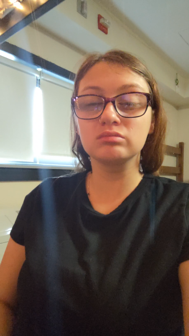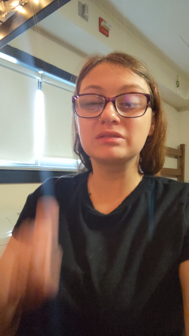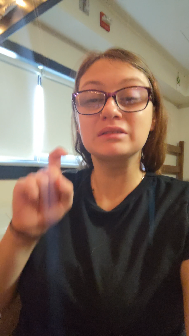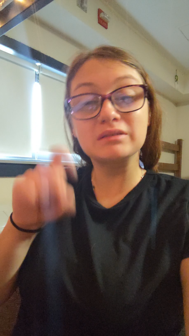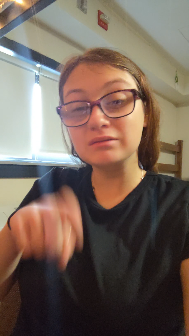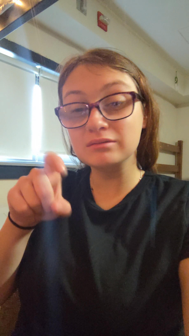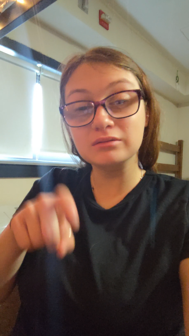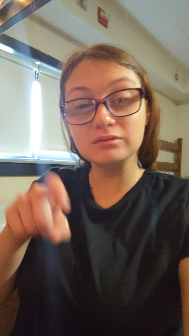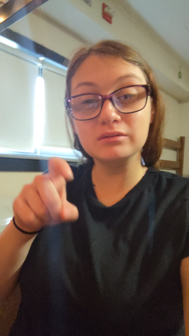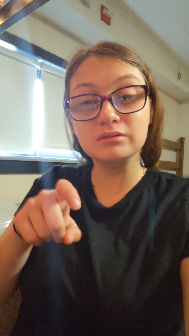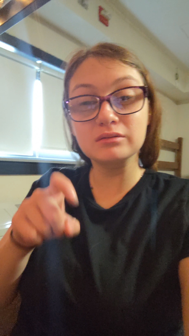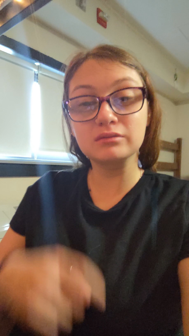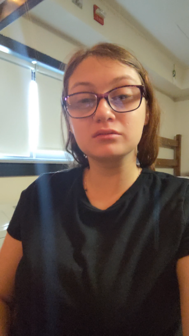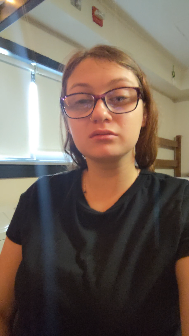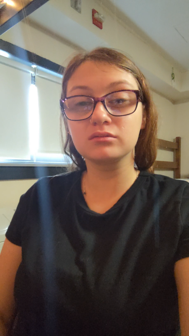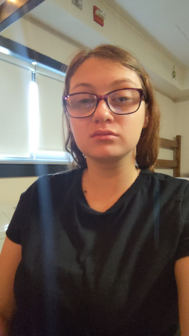need